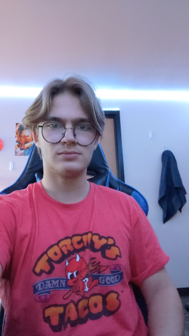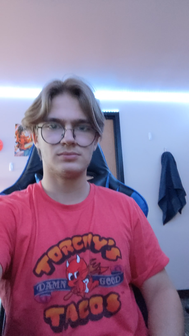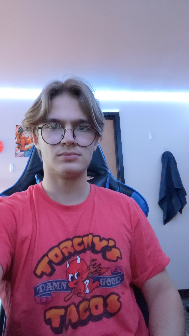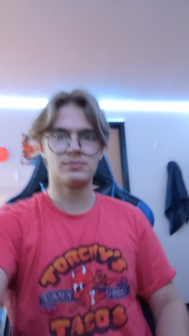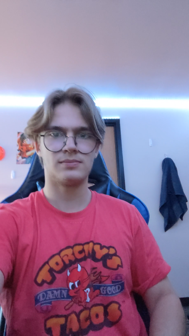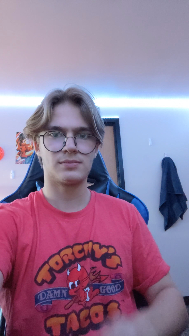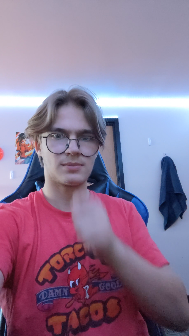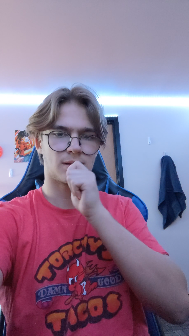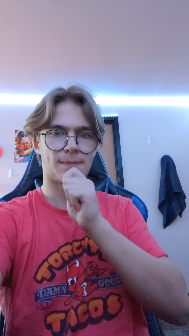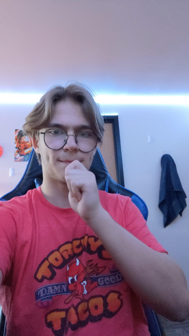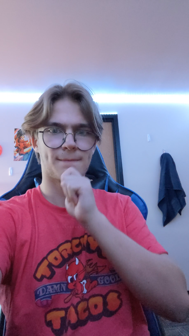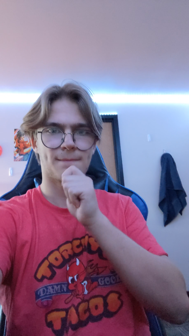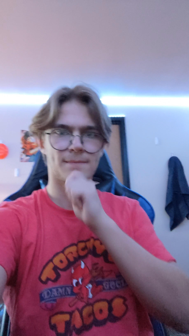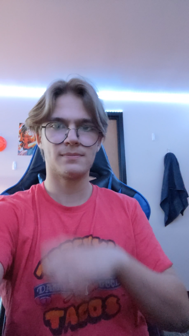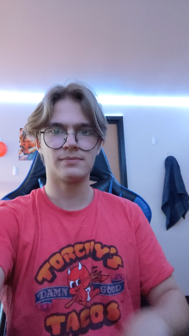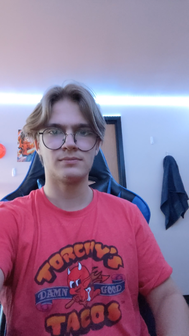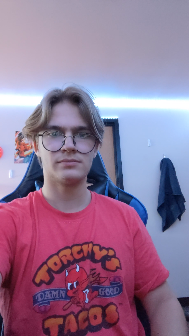popsicle